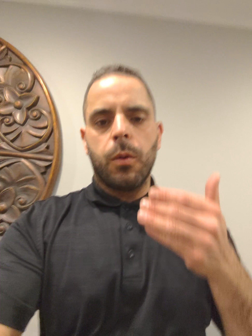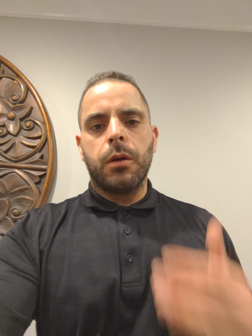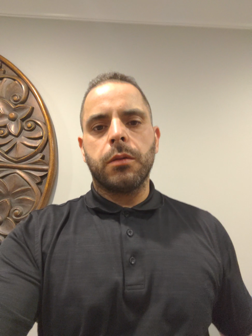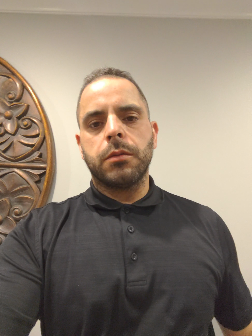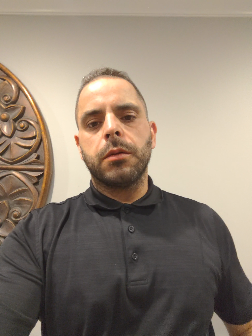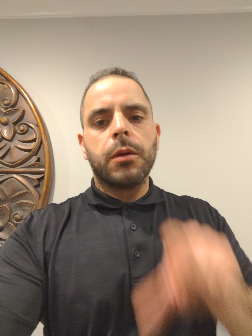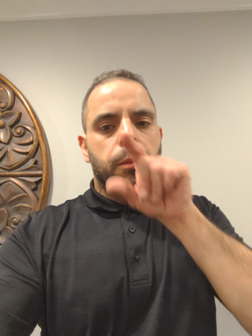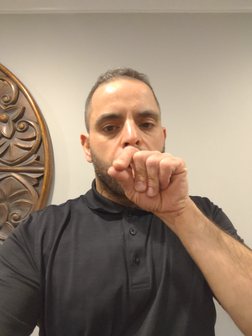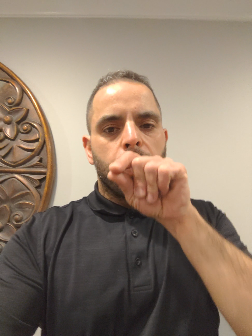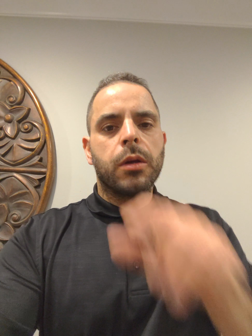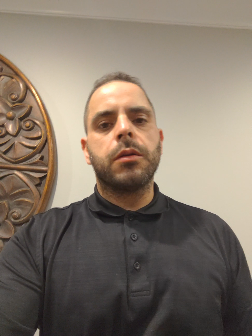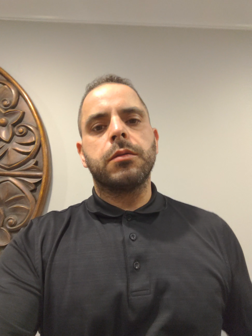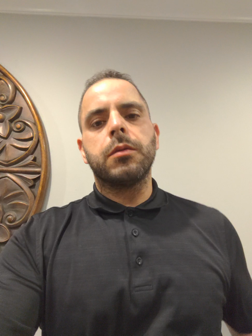bird